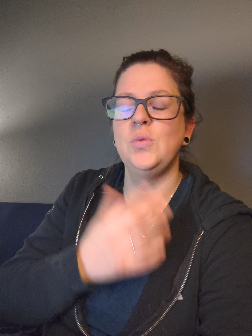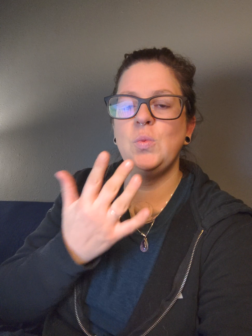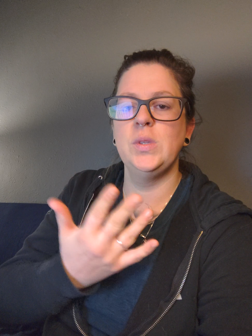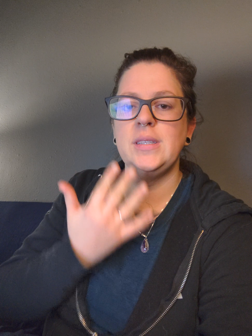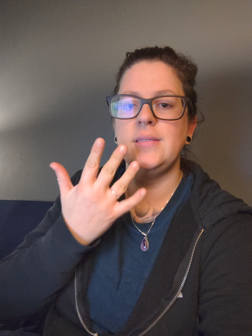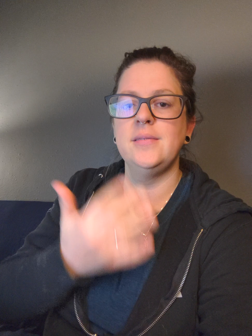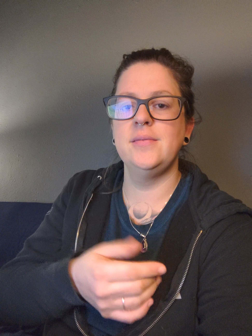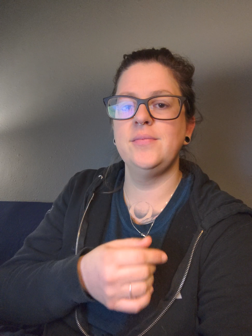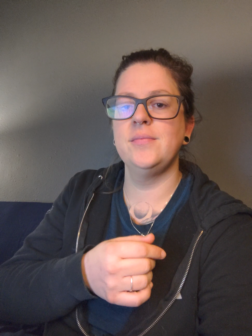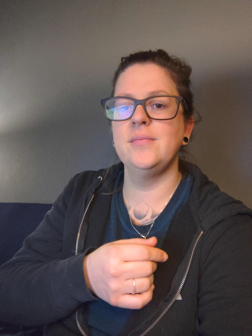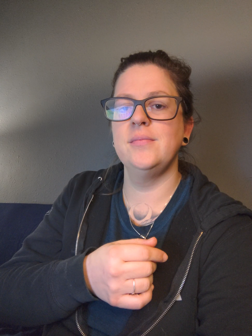wait